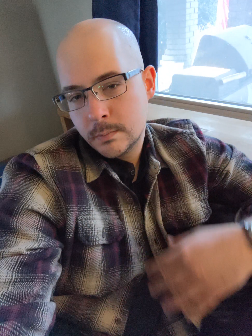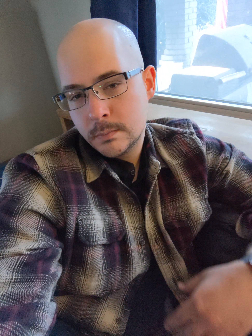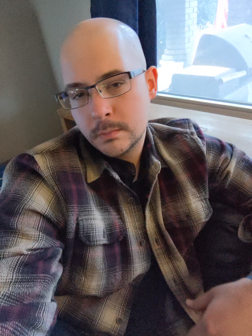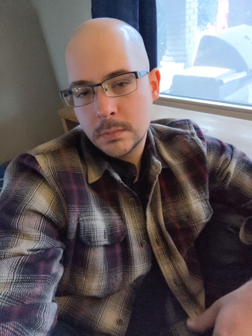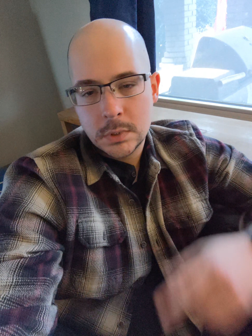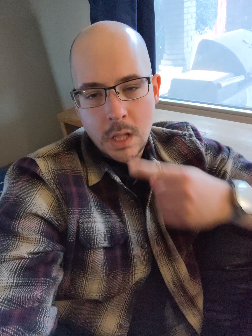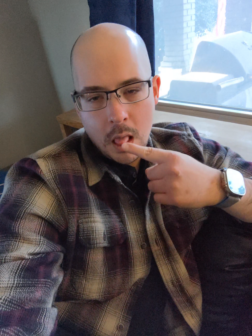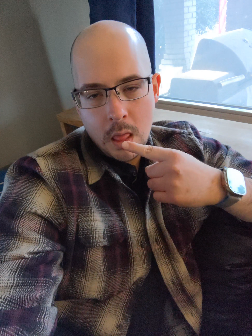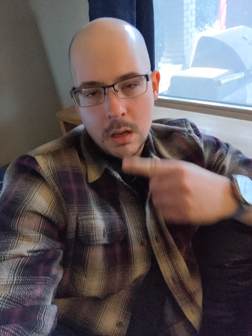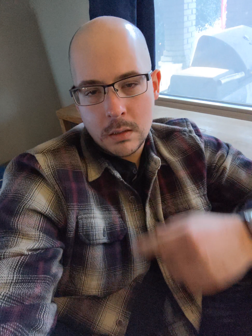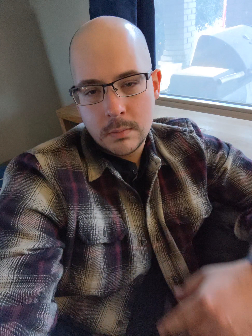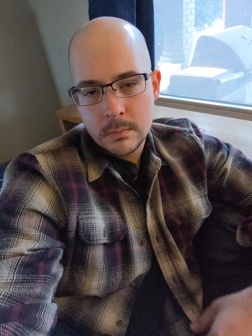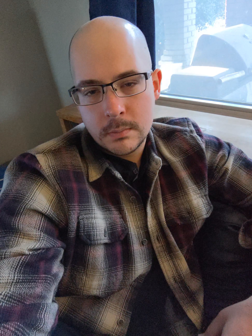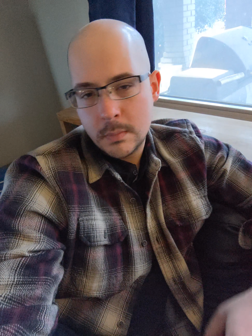tongue